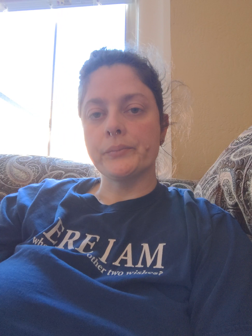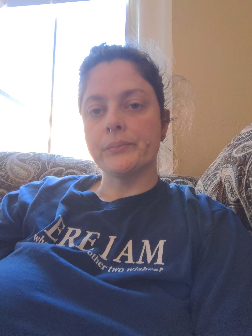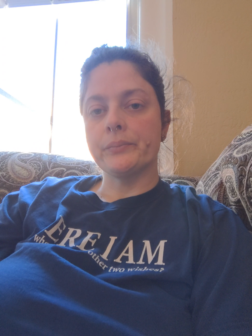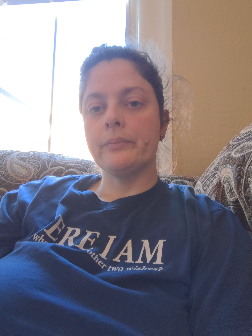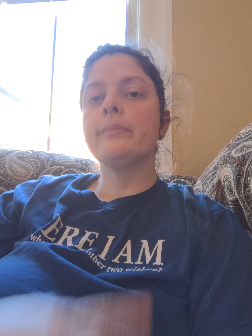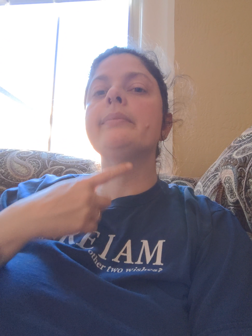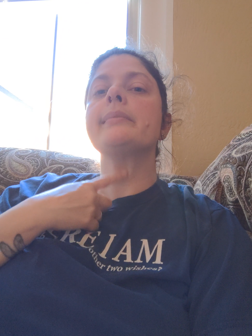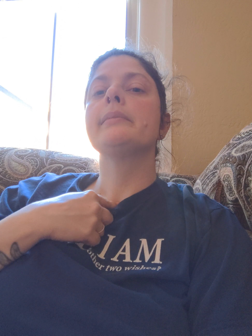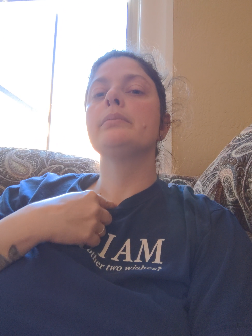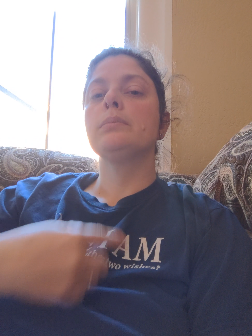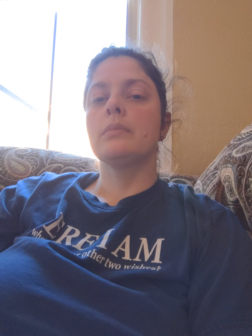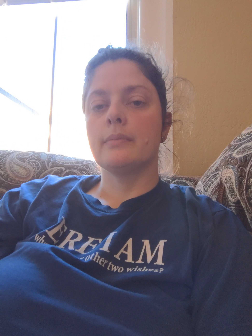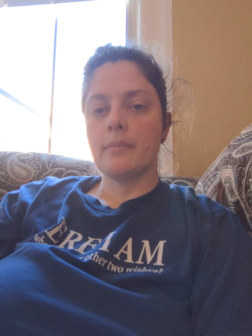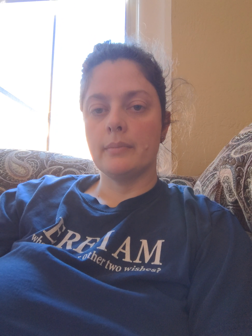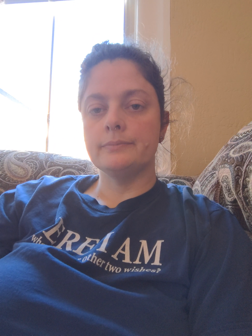thirsty